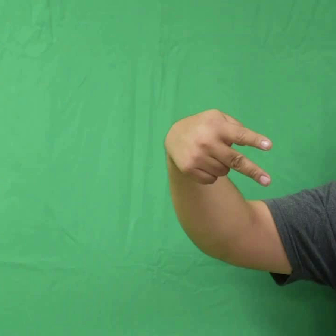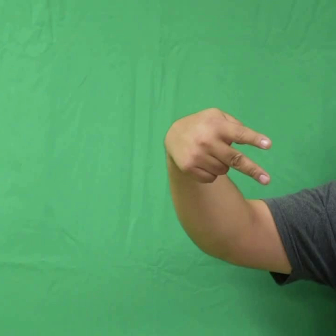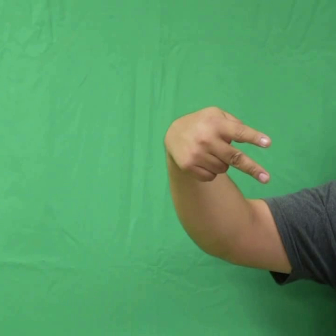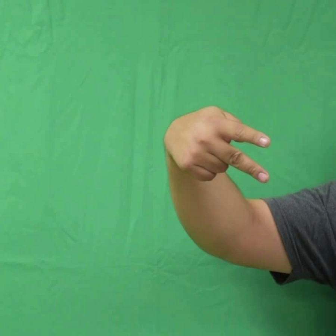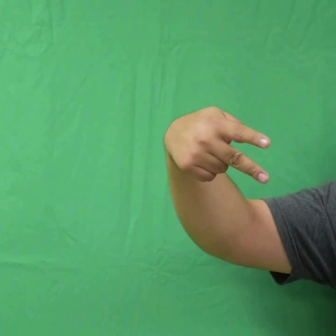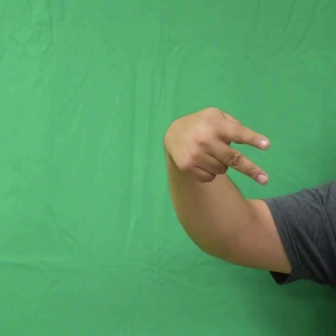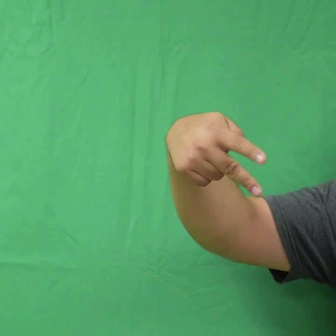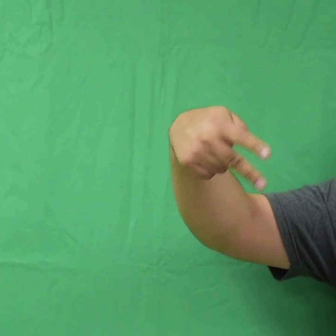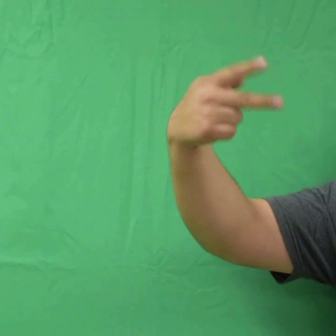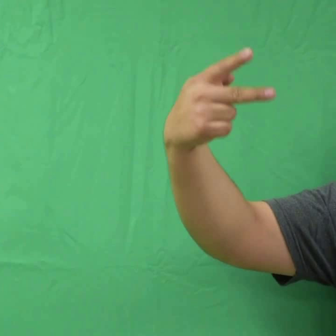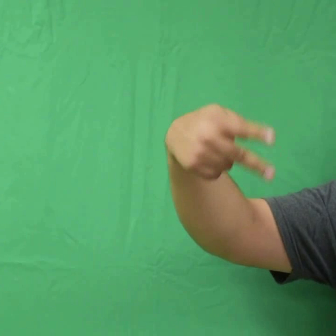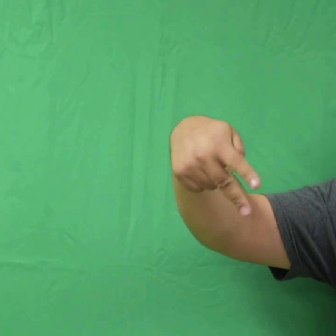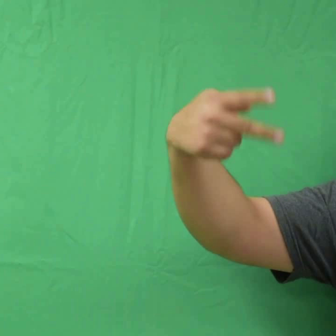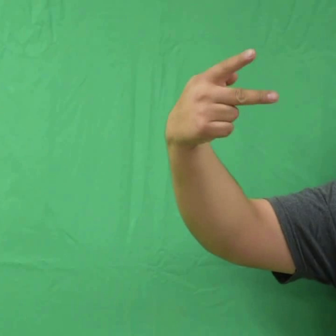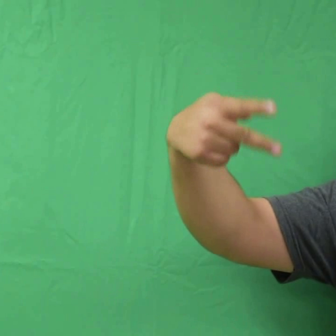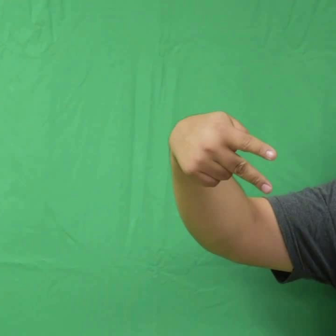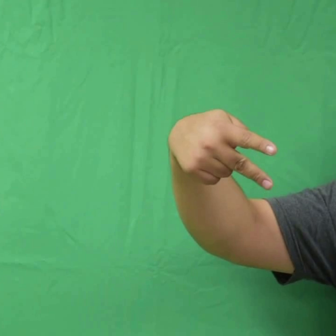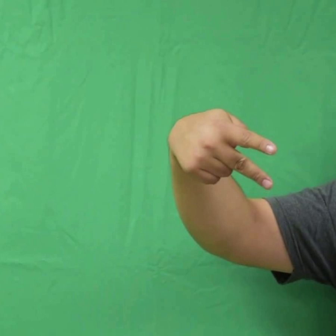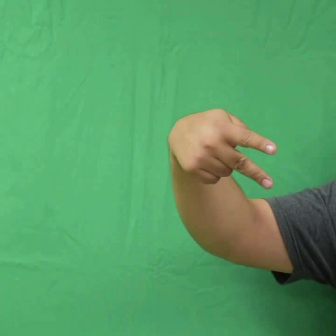K